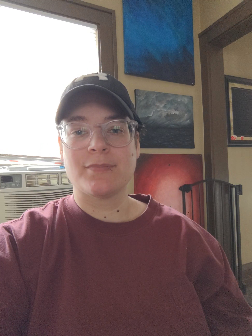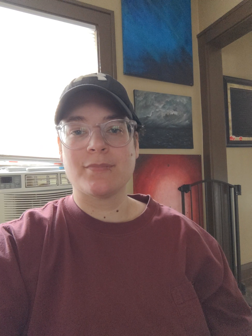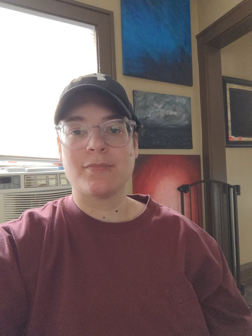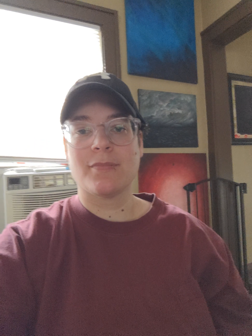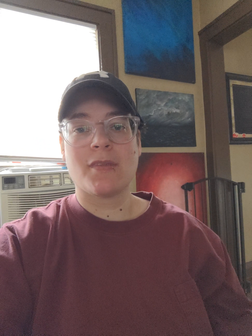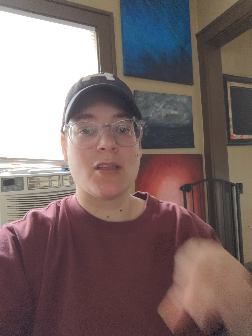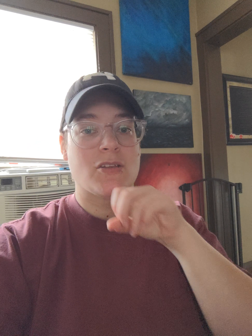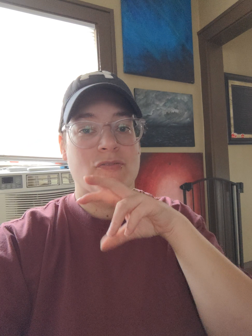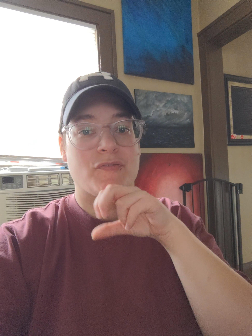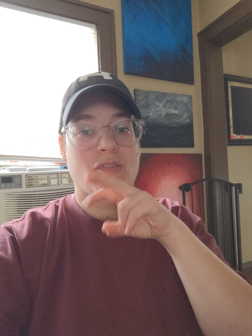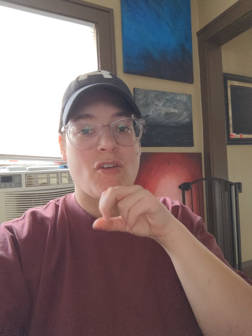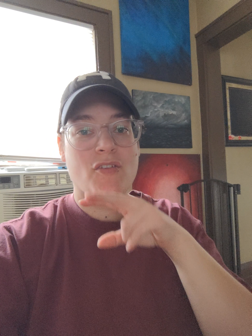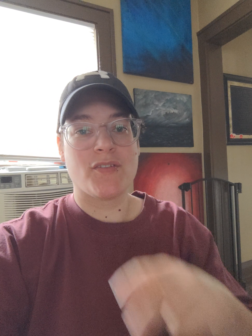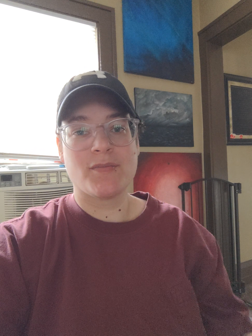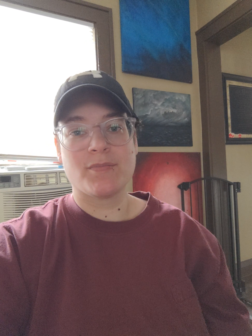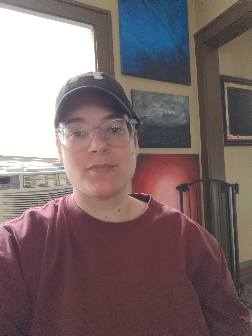frog